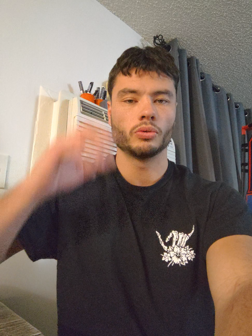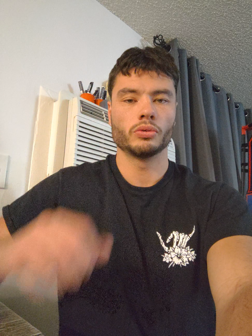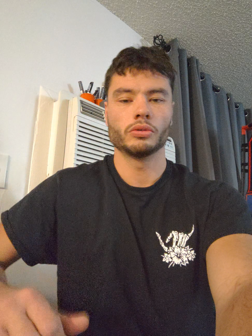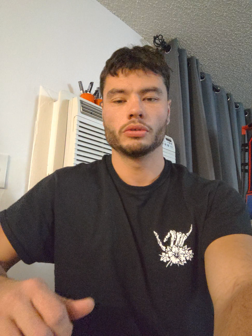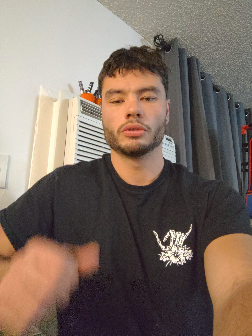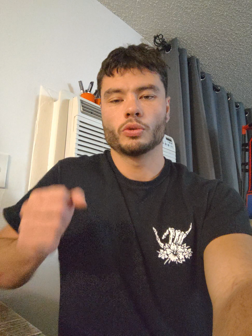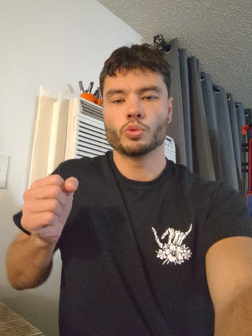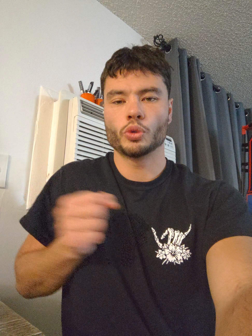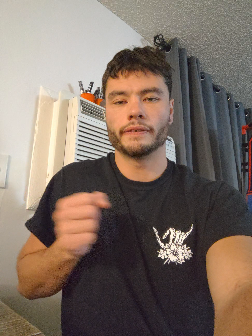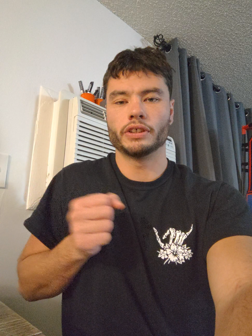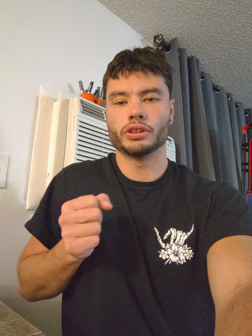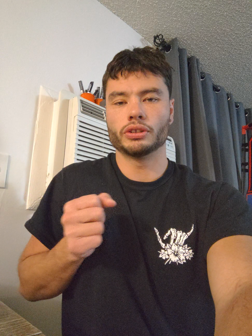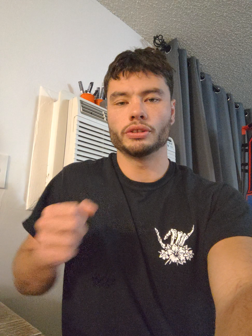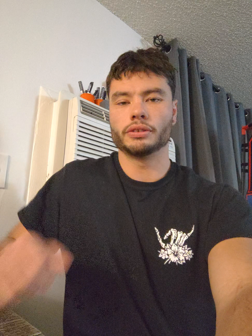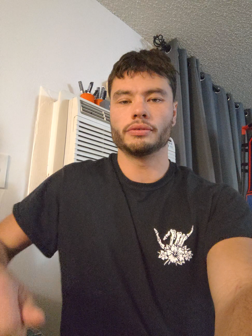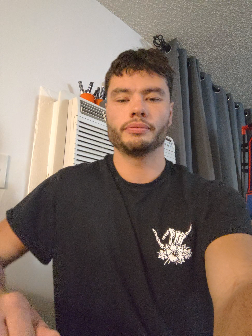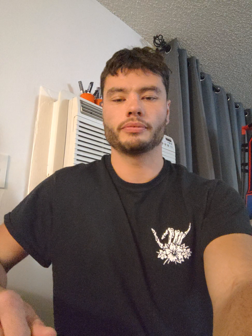refrigerator